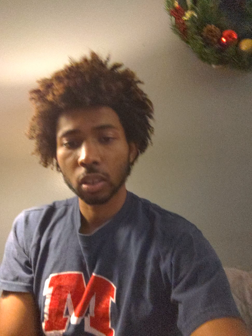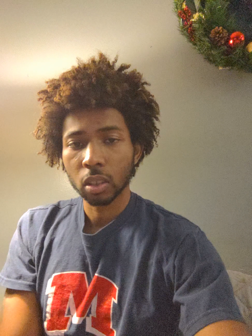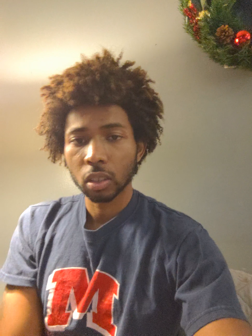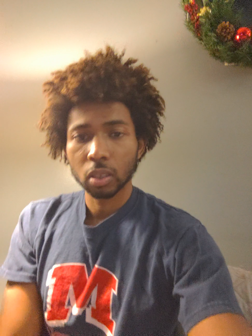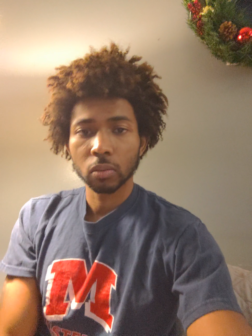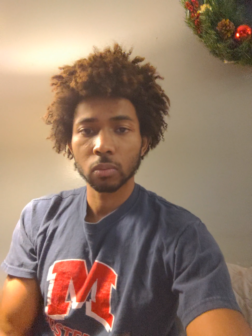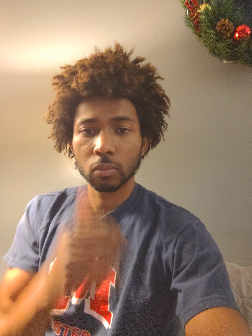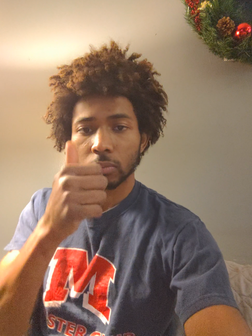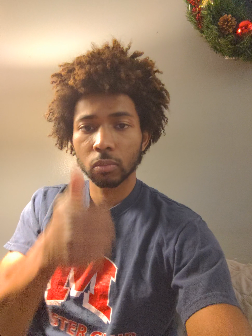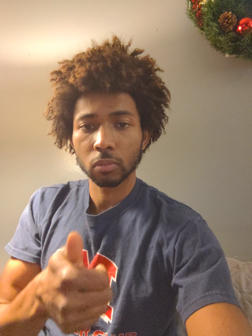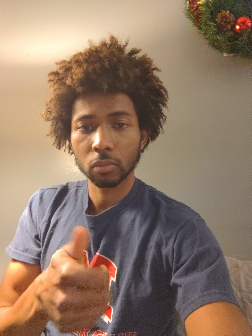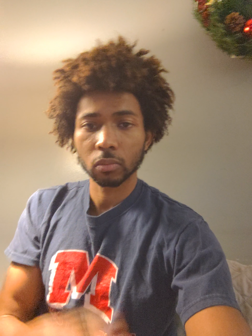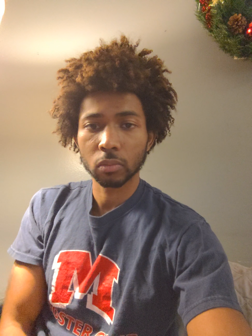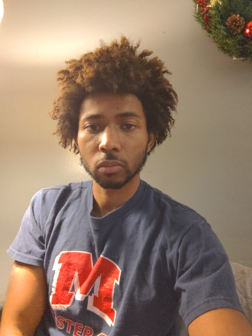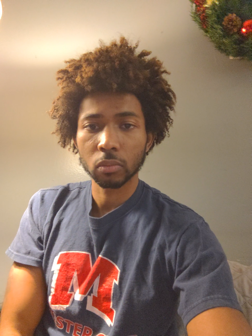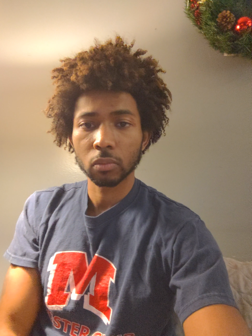every